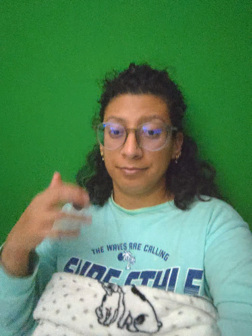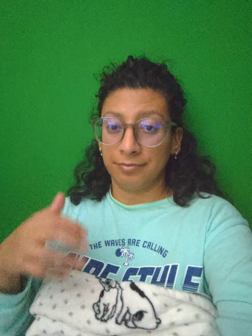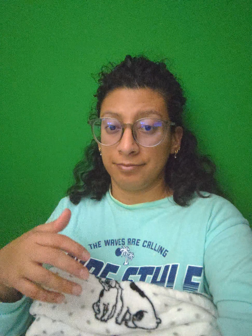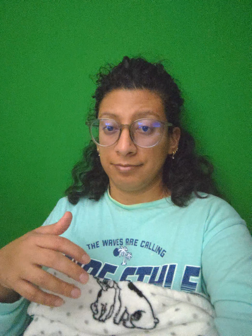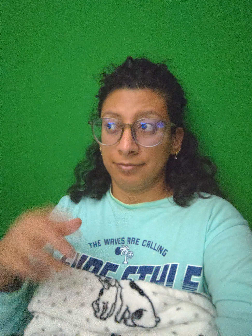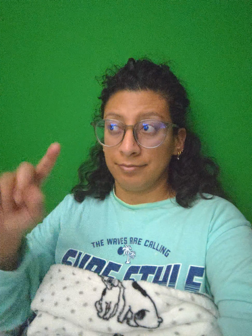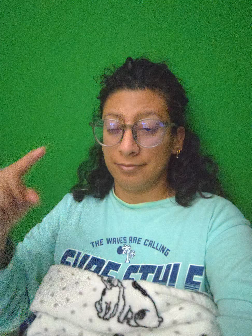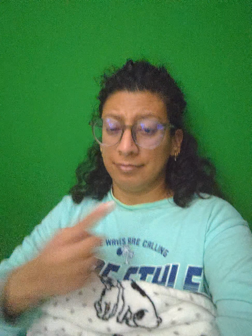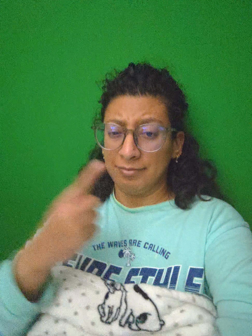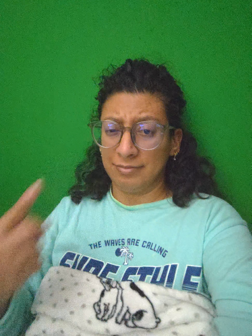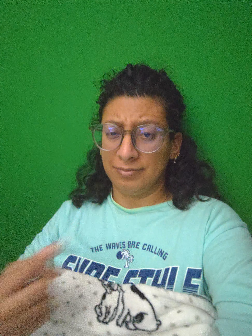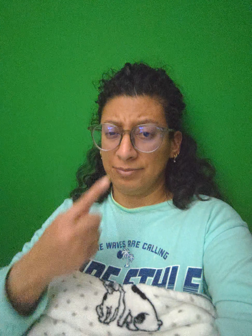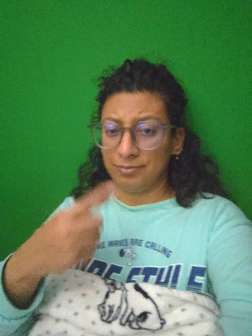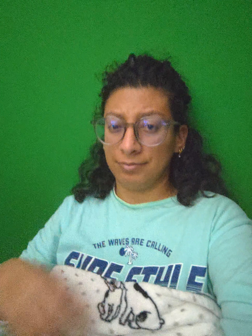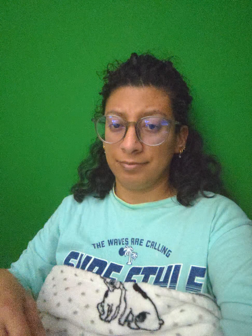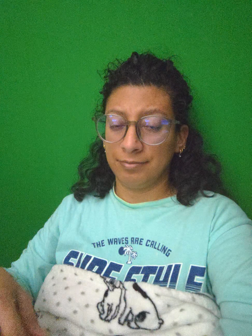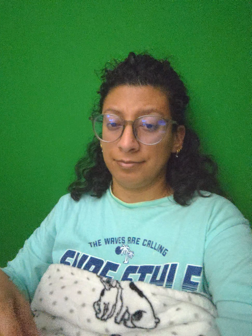owie